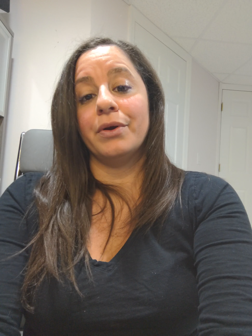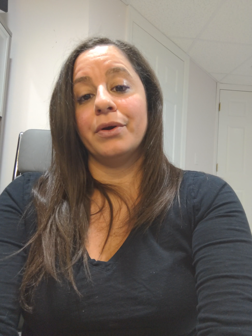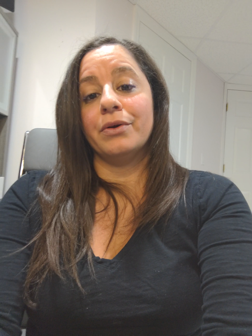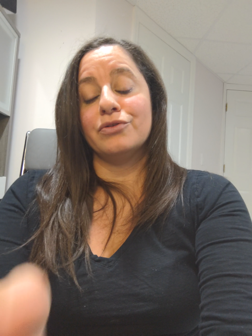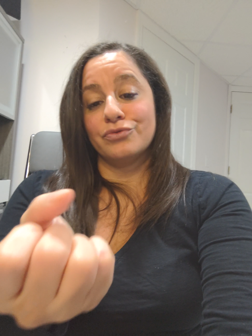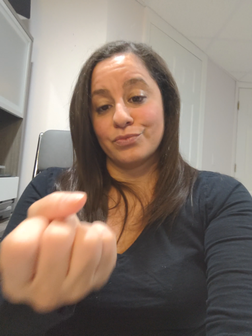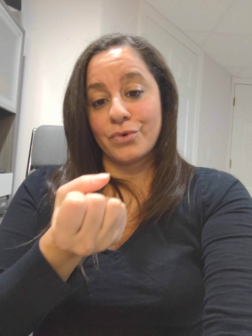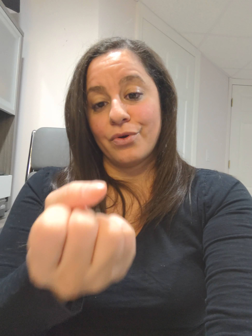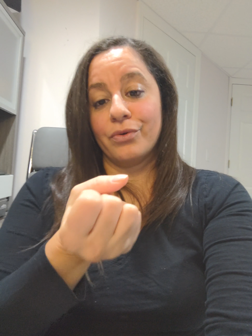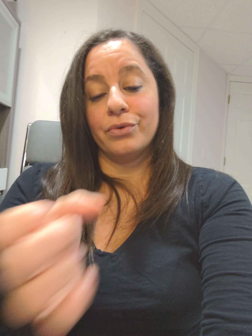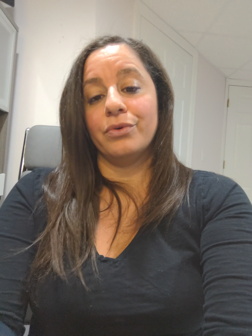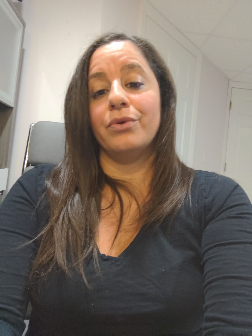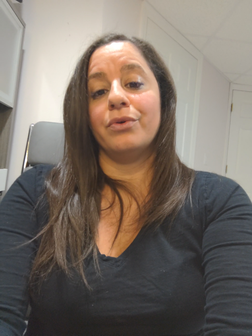drawer